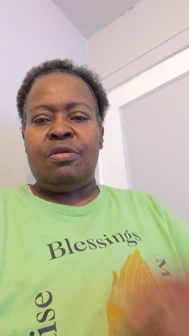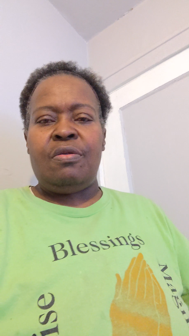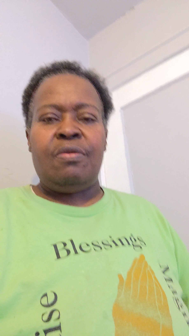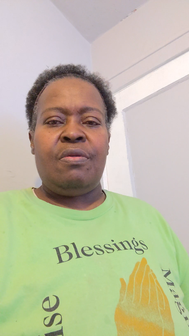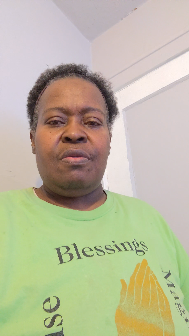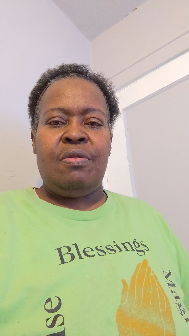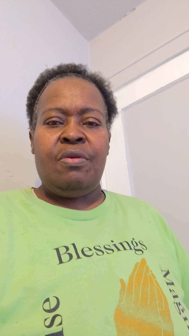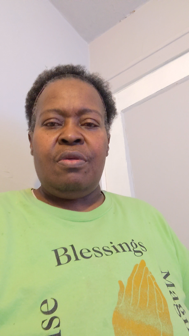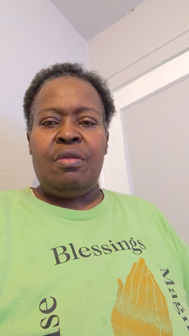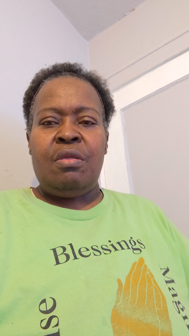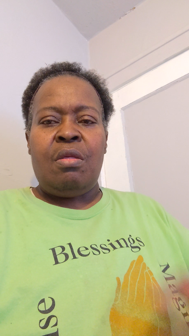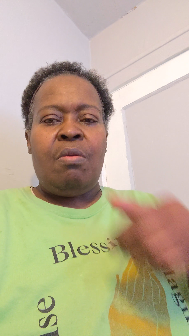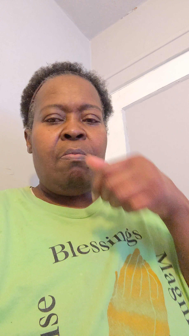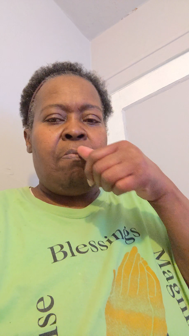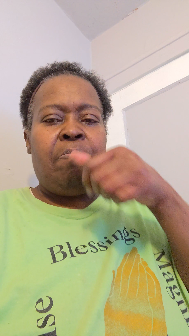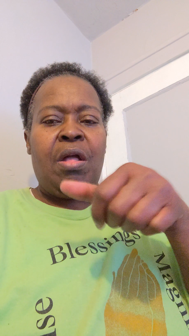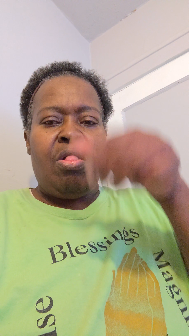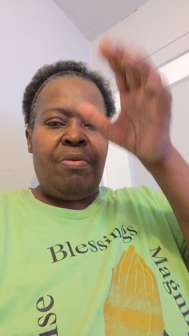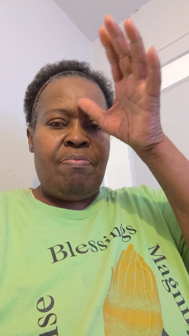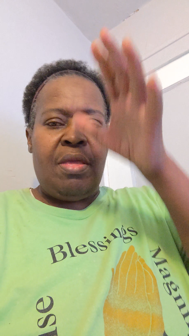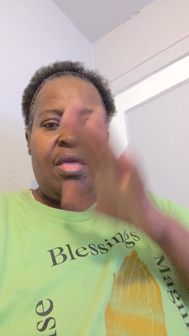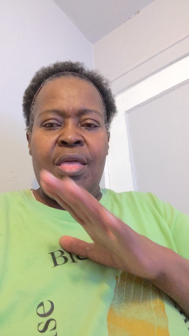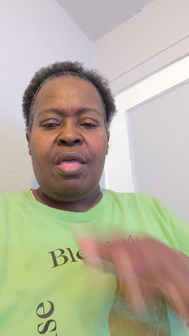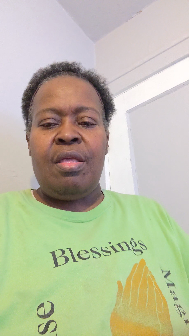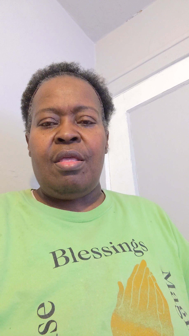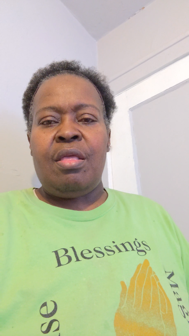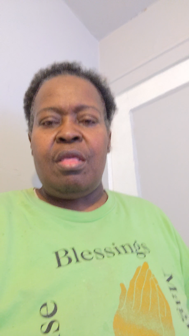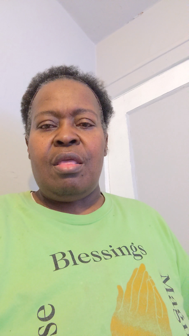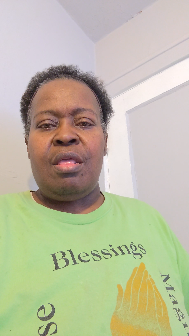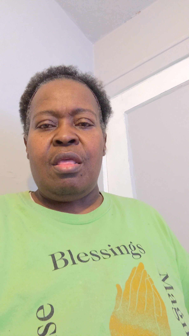mailman